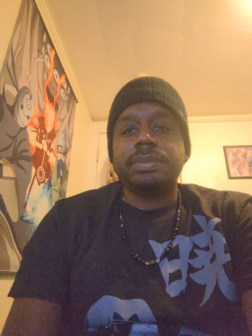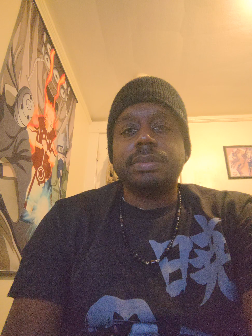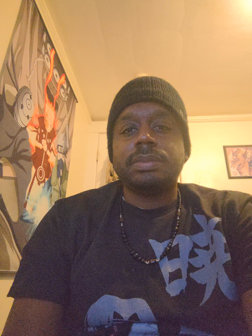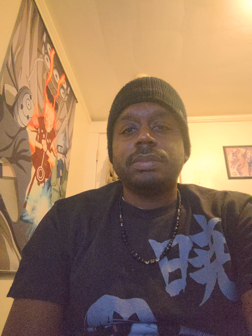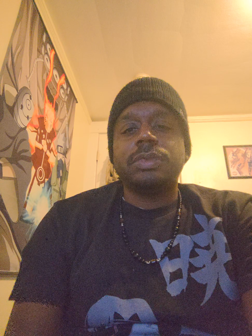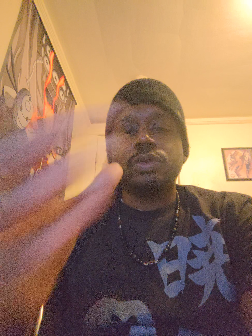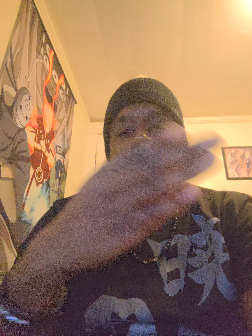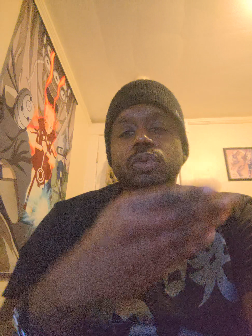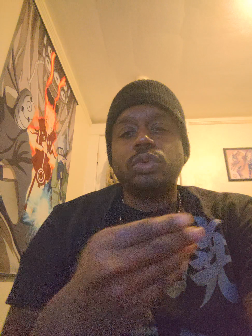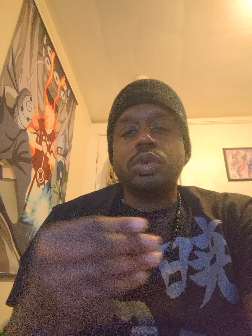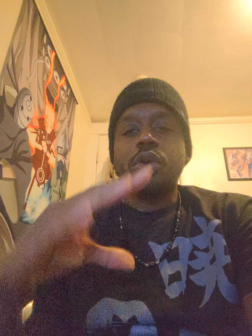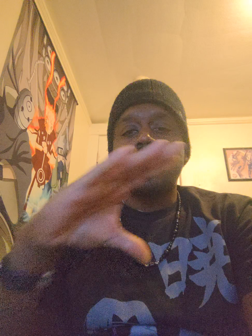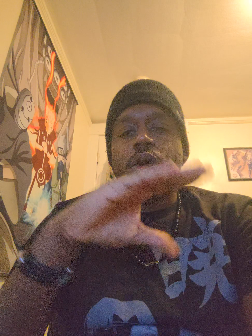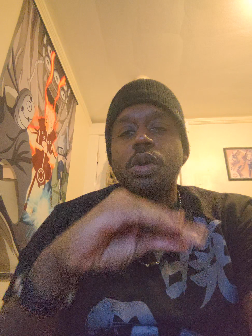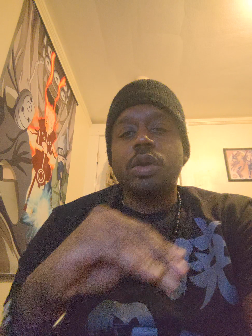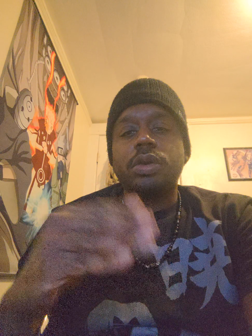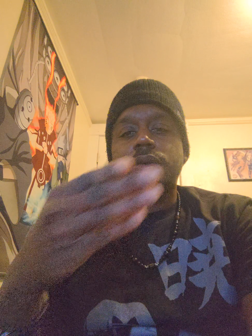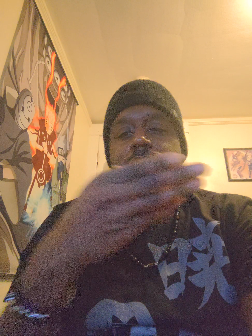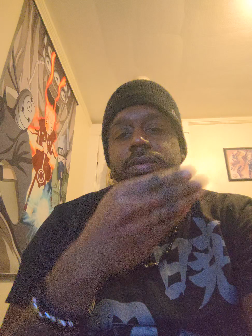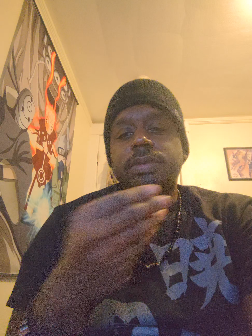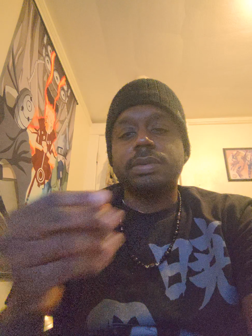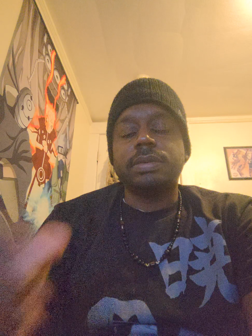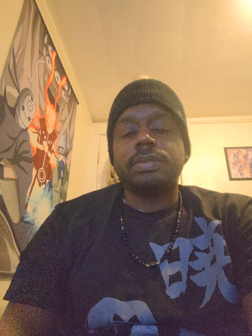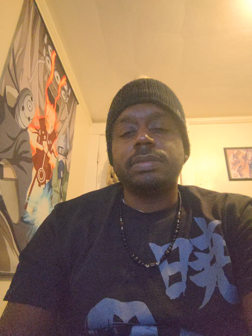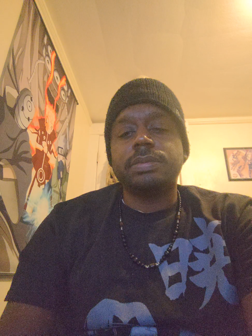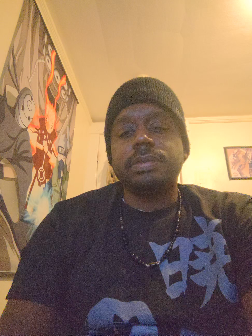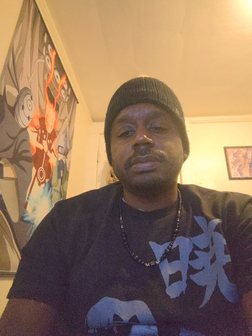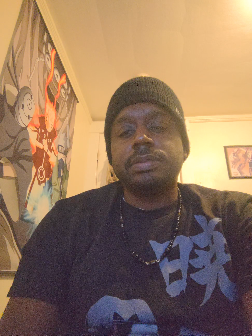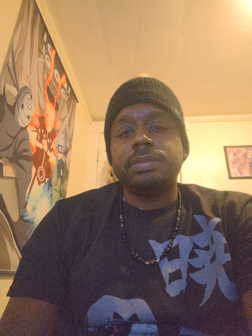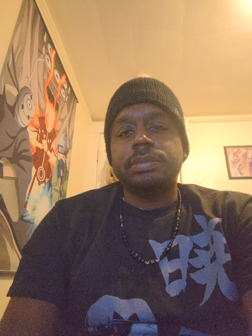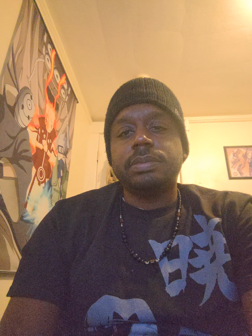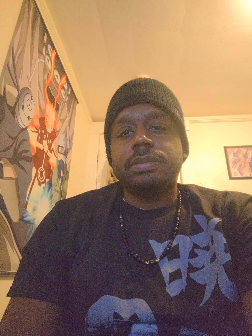story